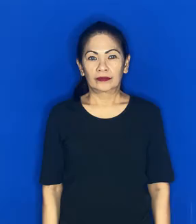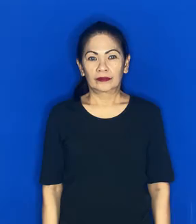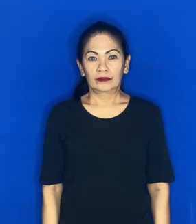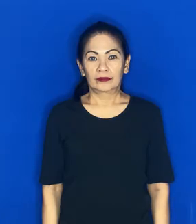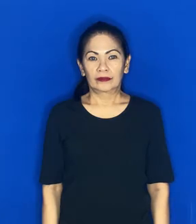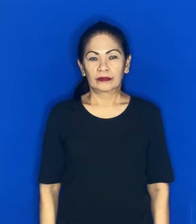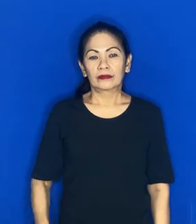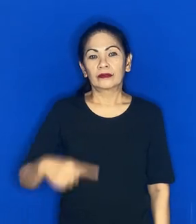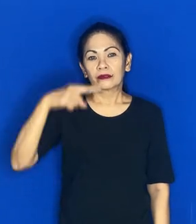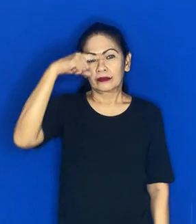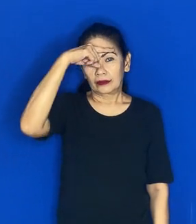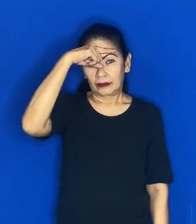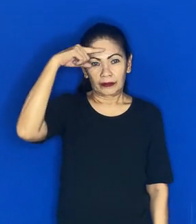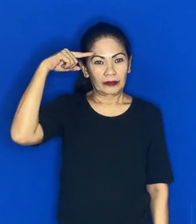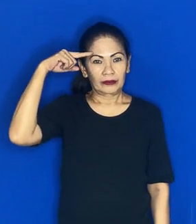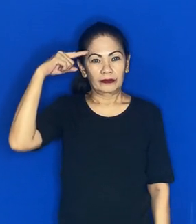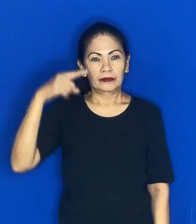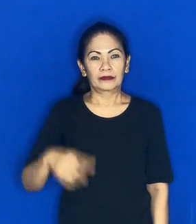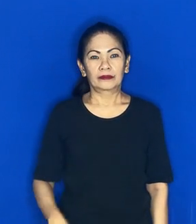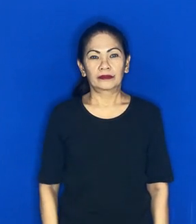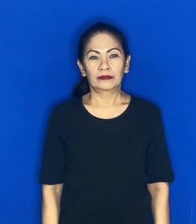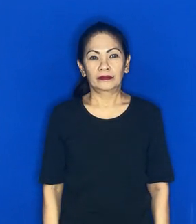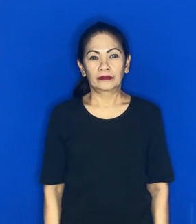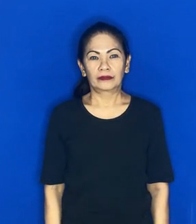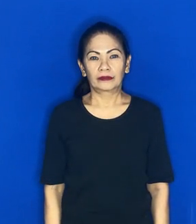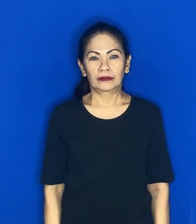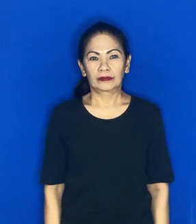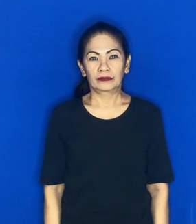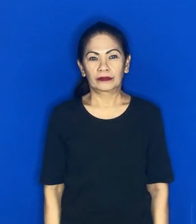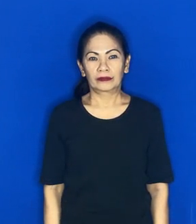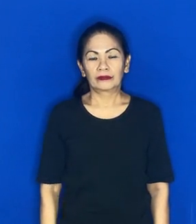black